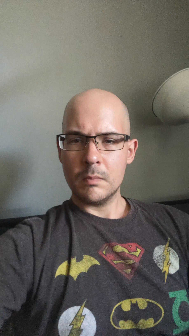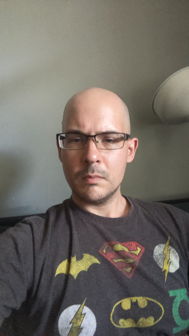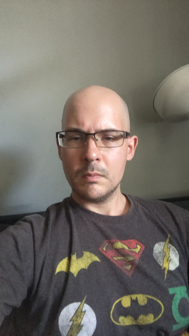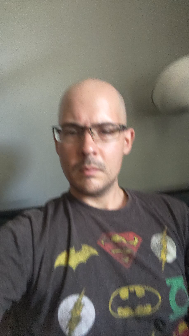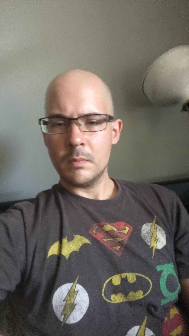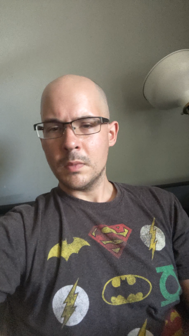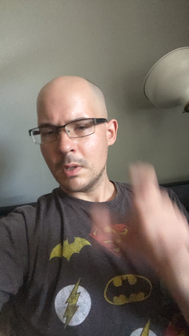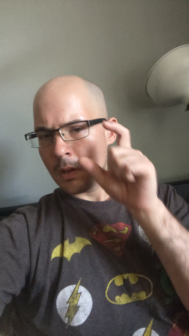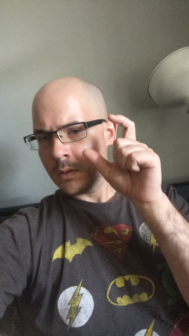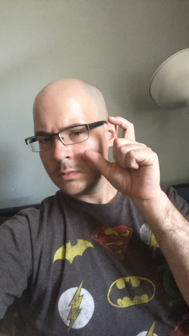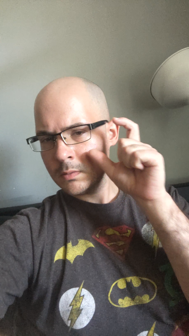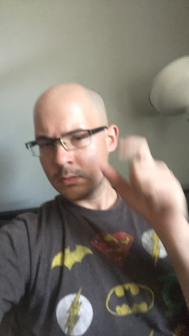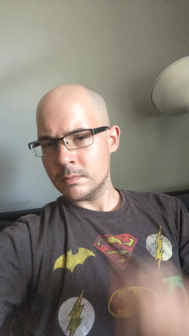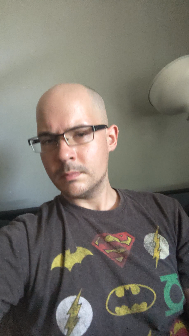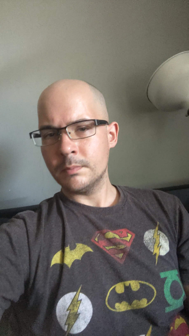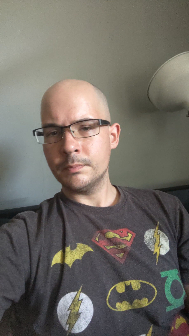glasses